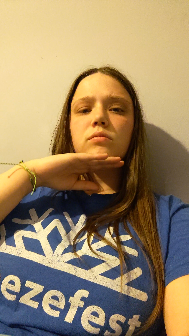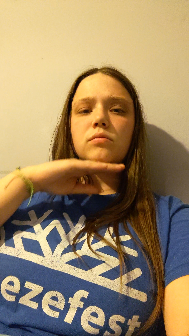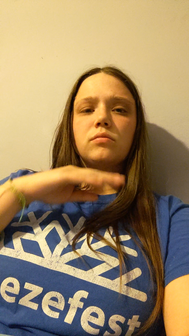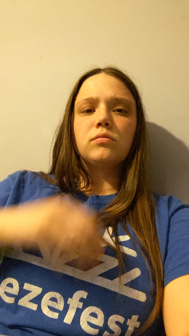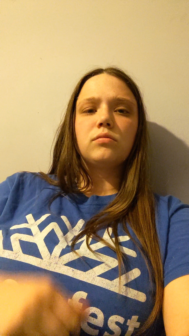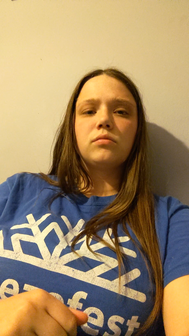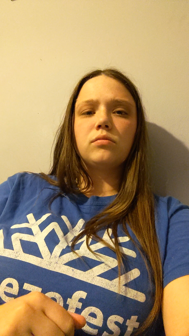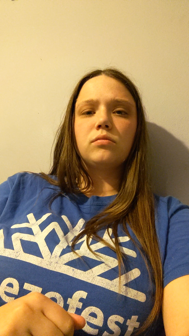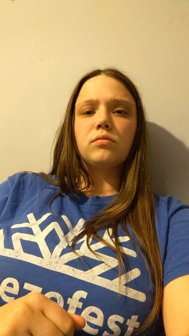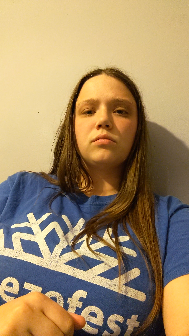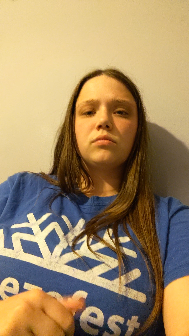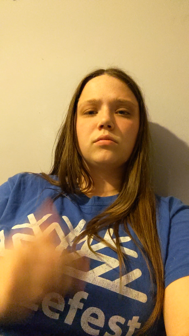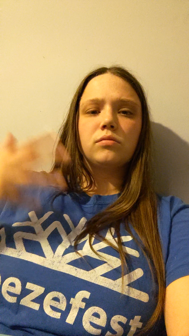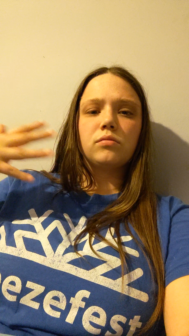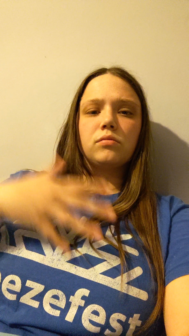scared